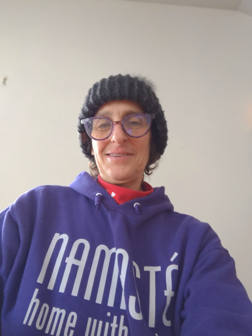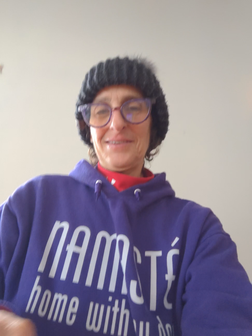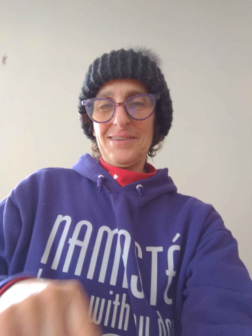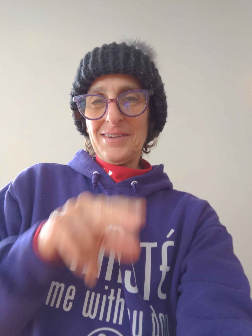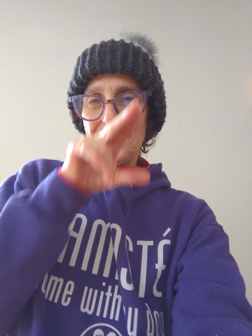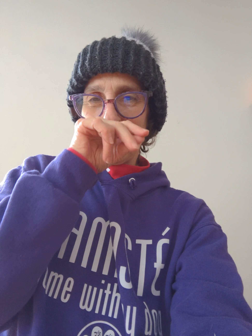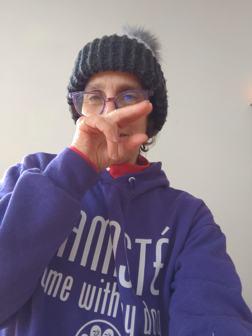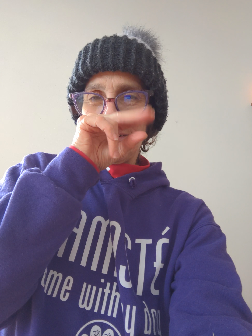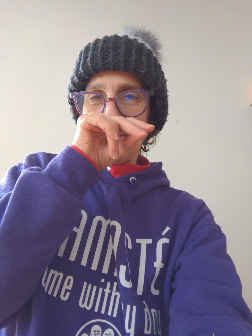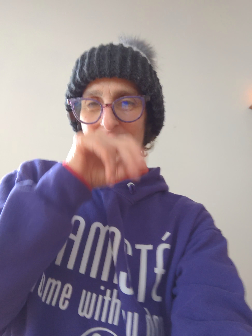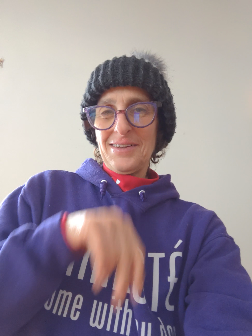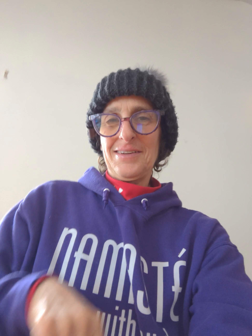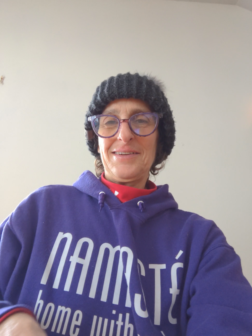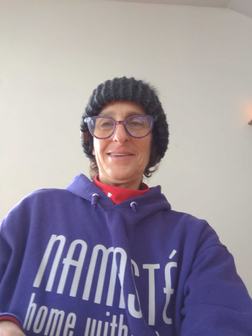duck